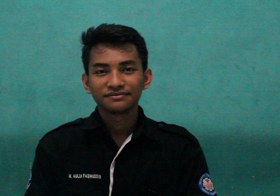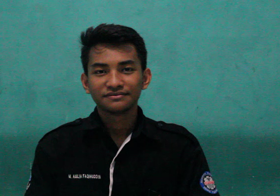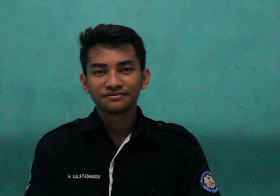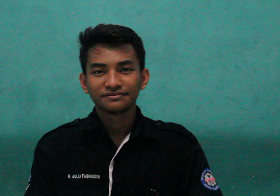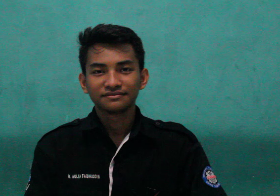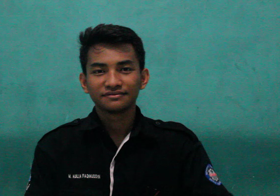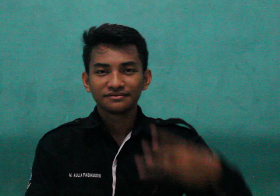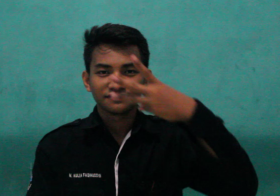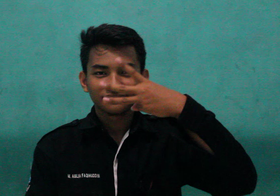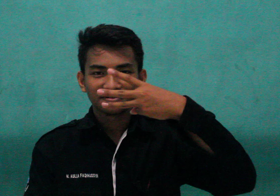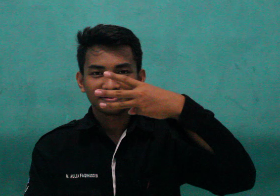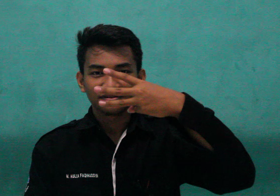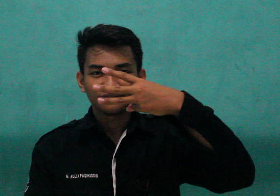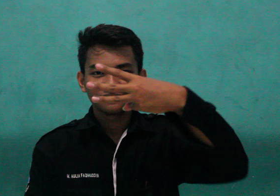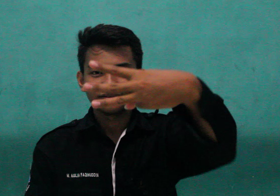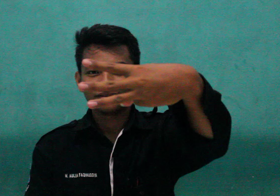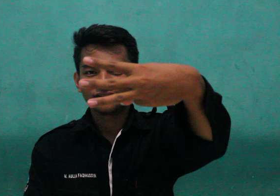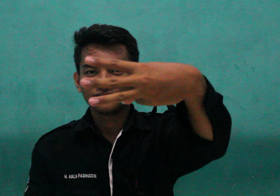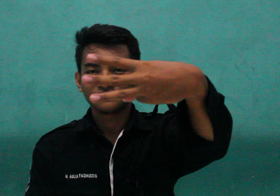E